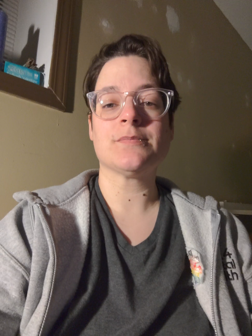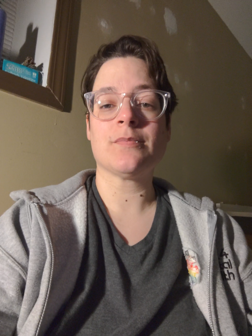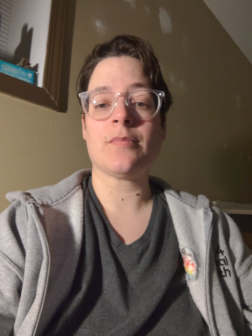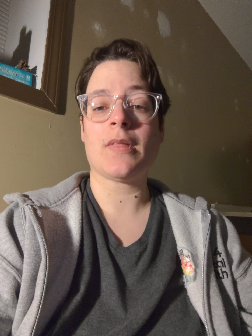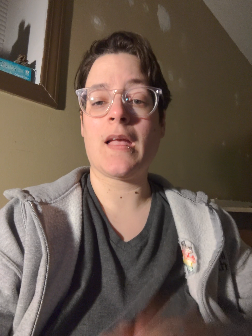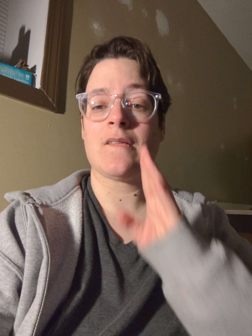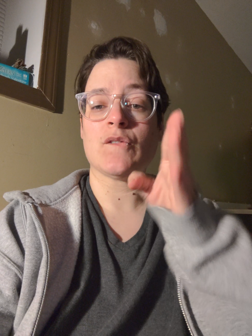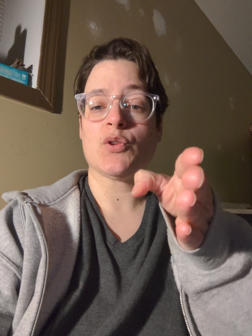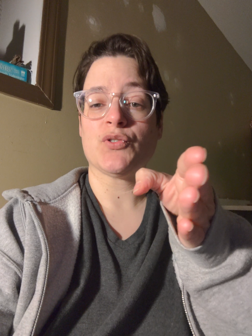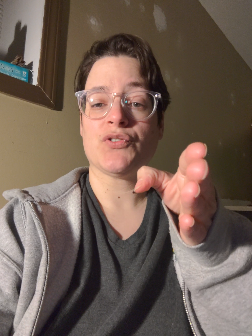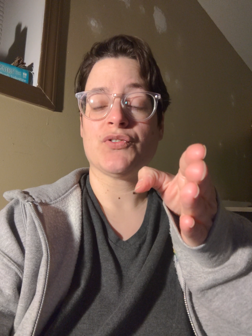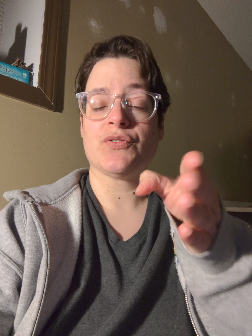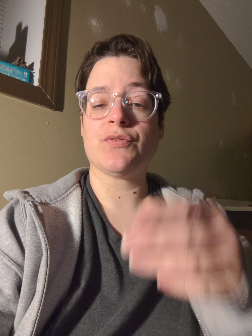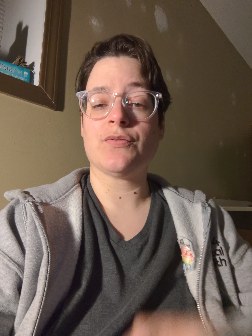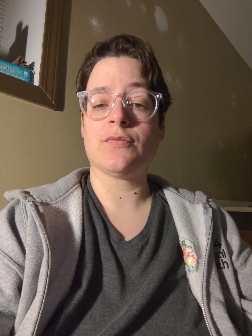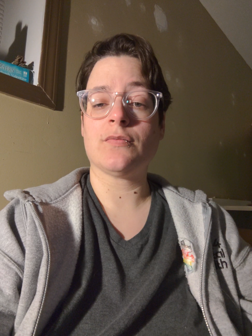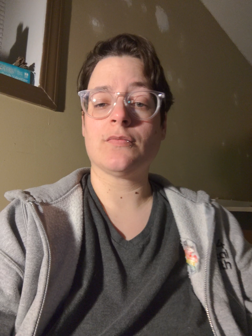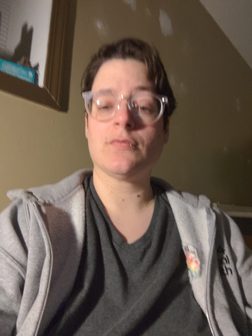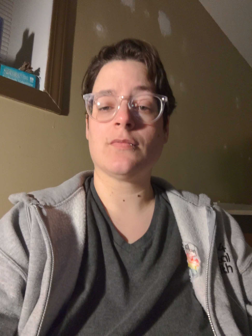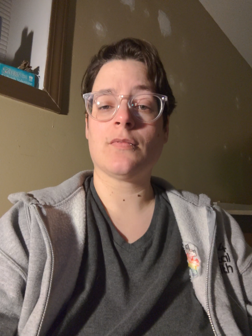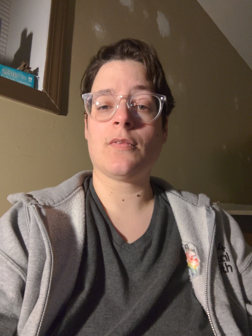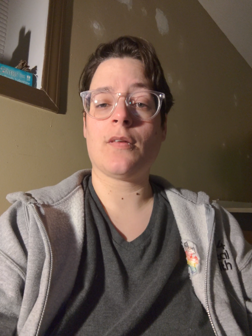after